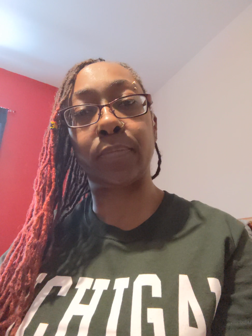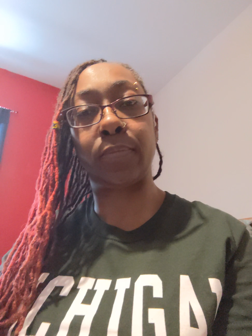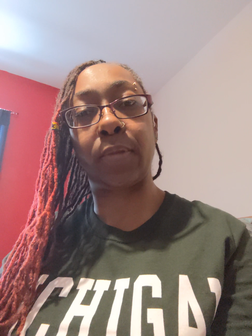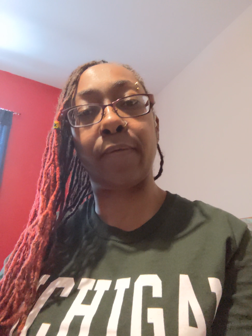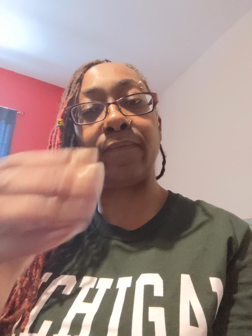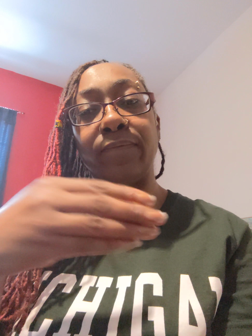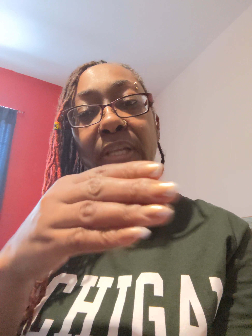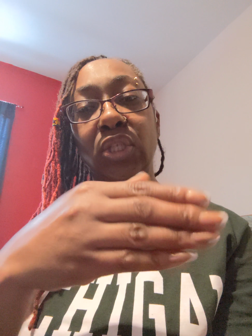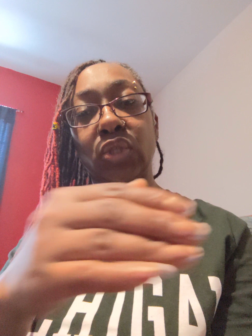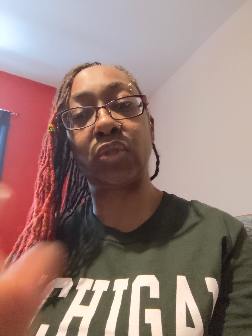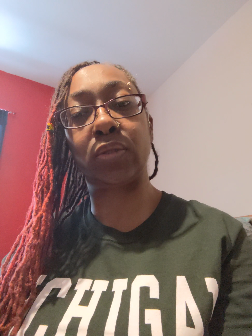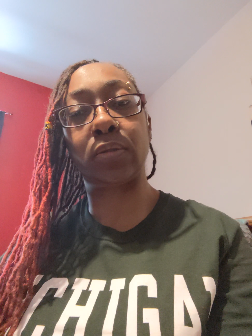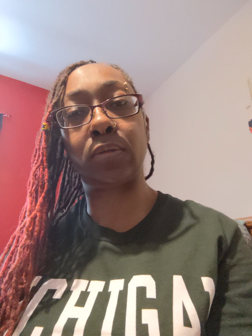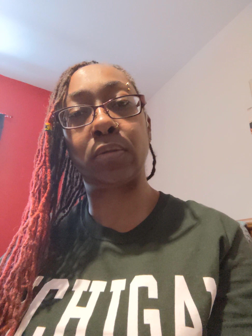fish